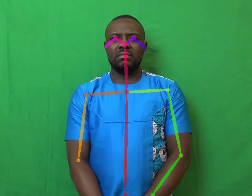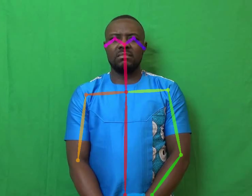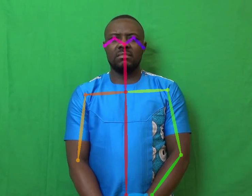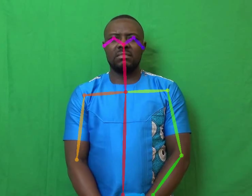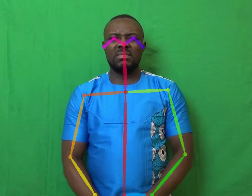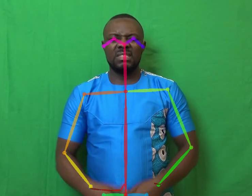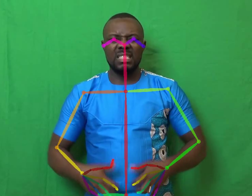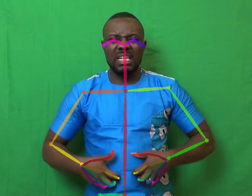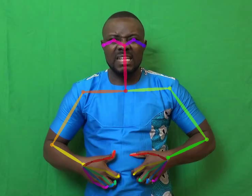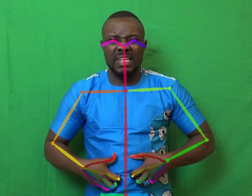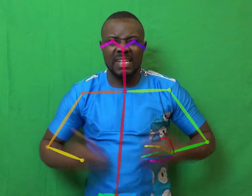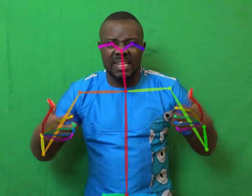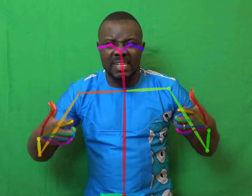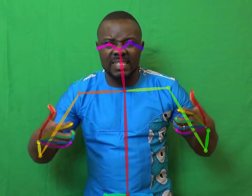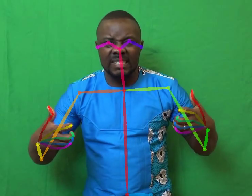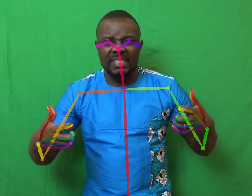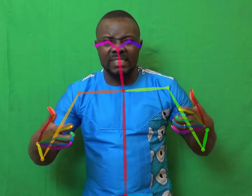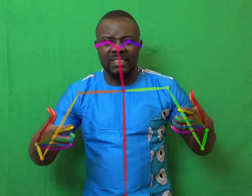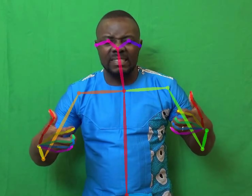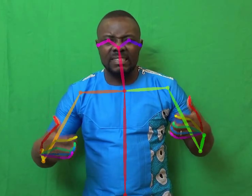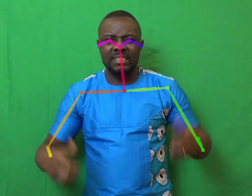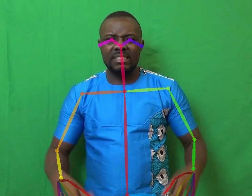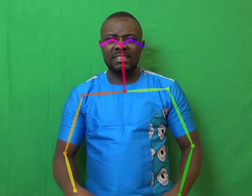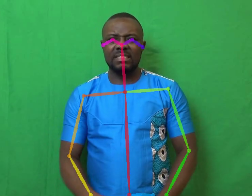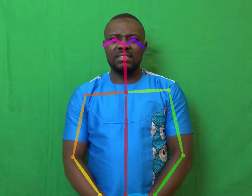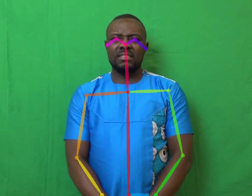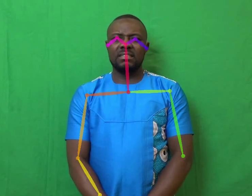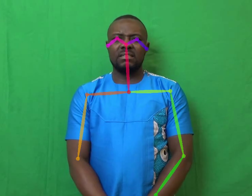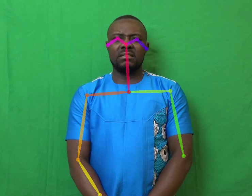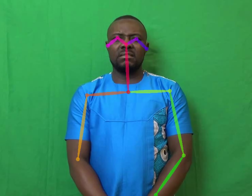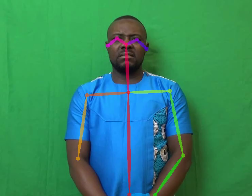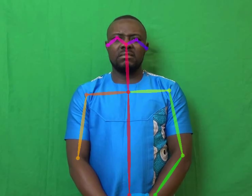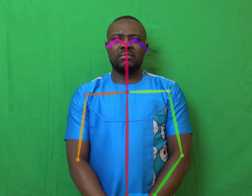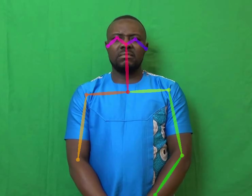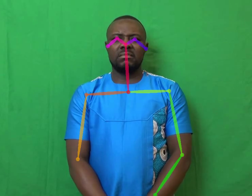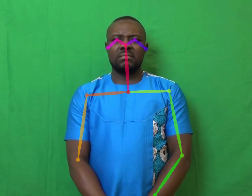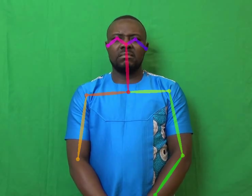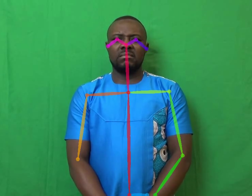angry